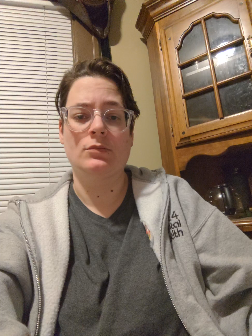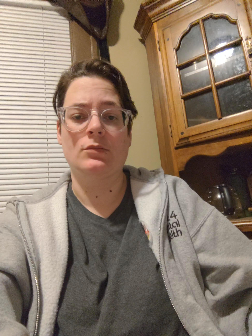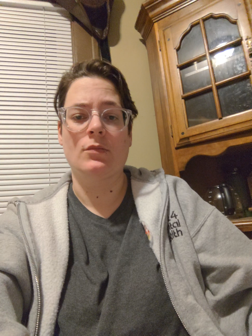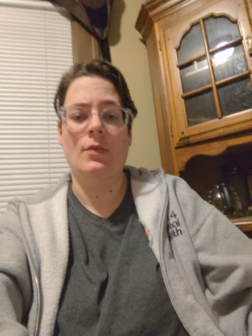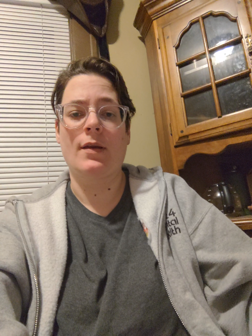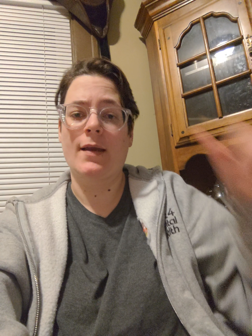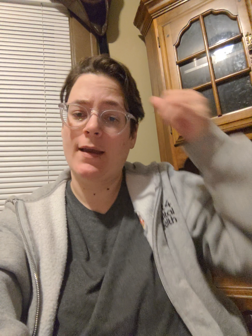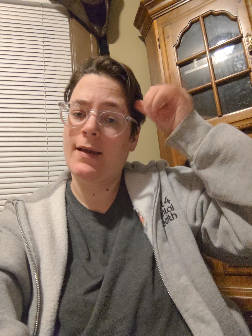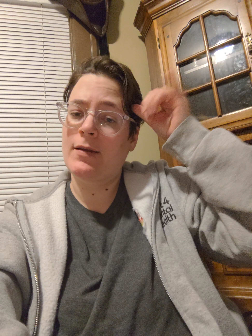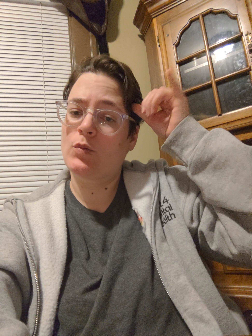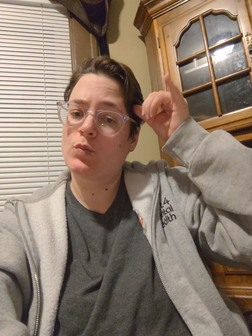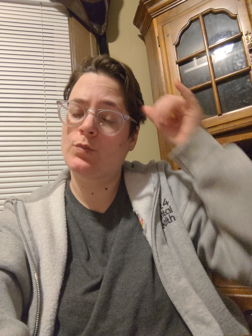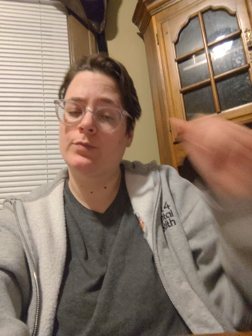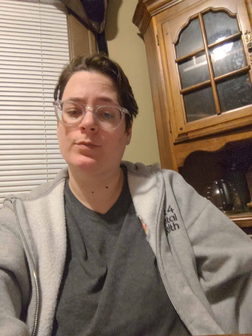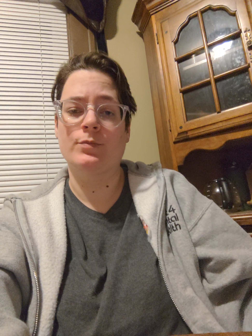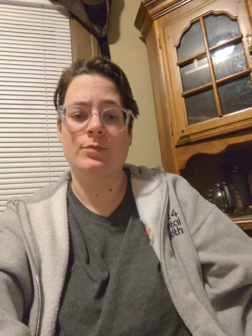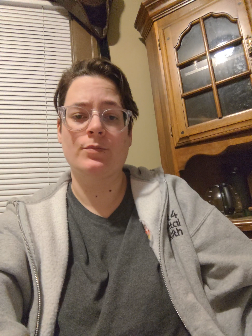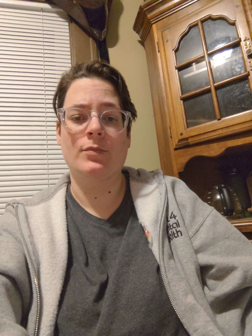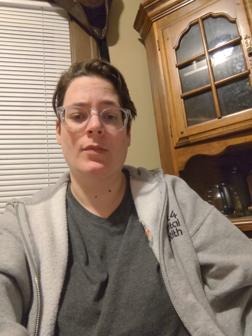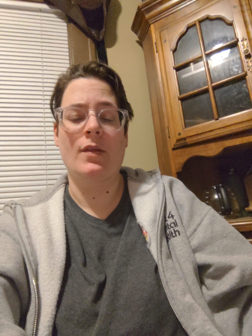cow